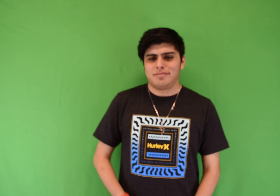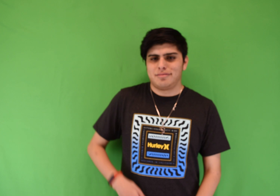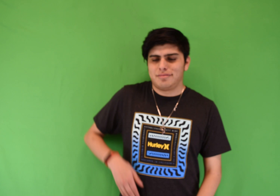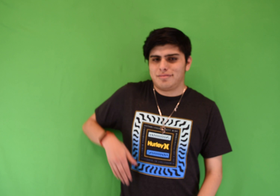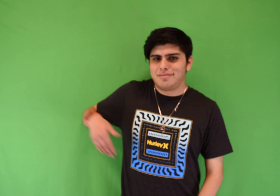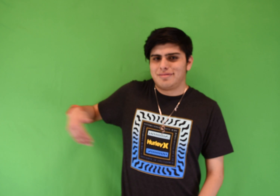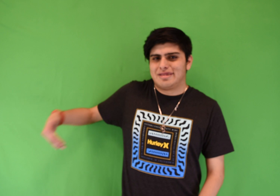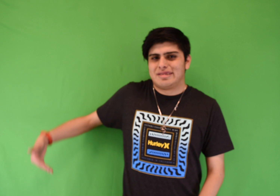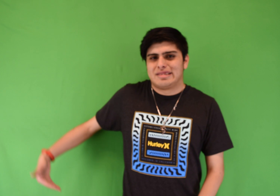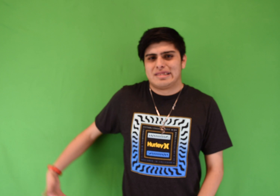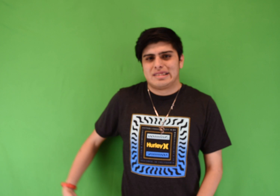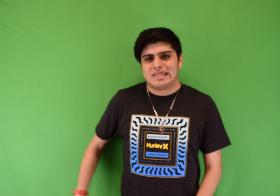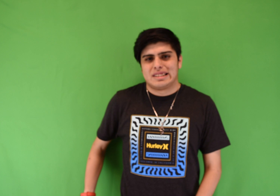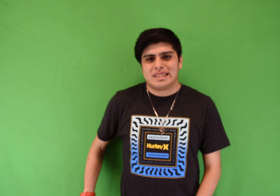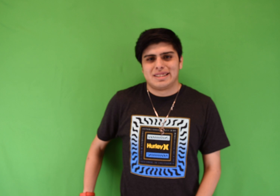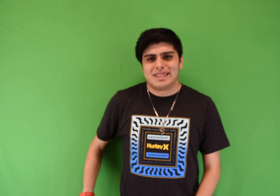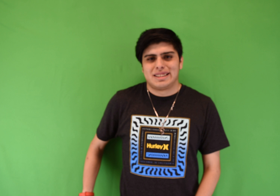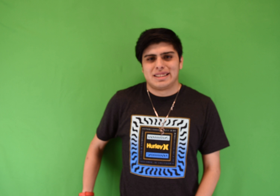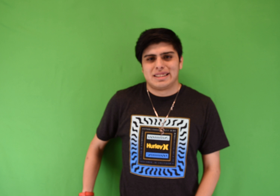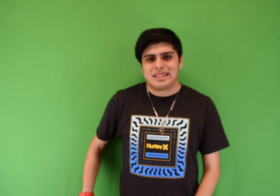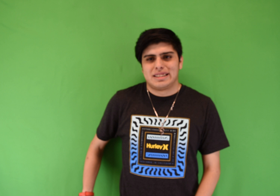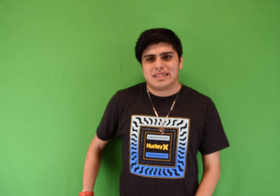accidente